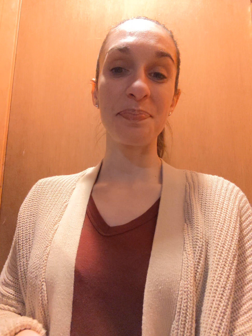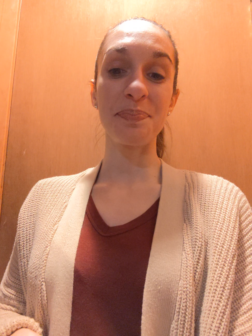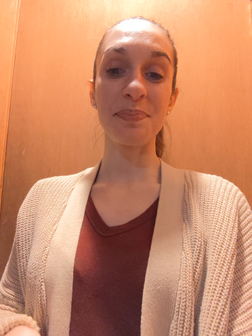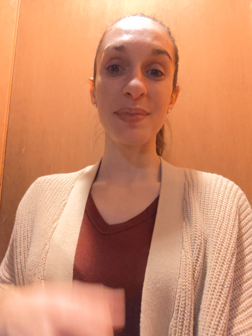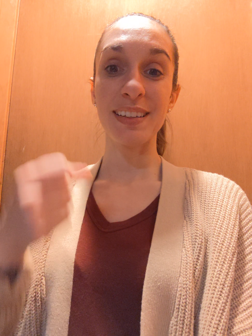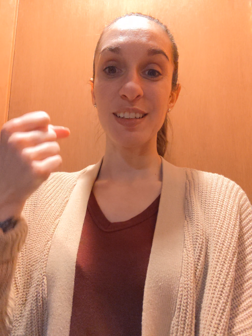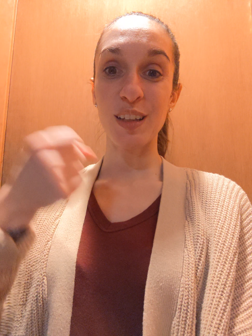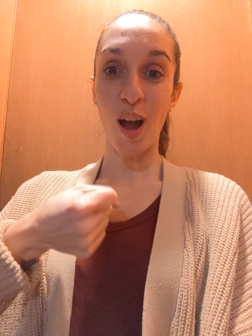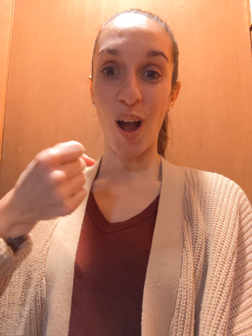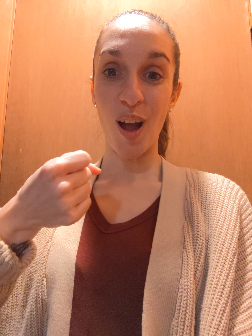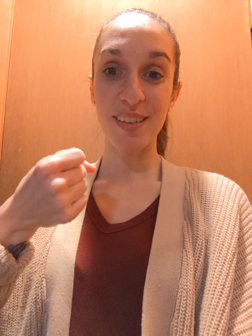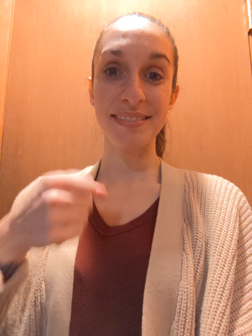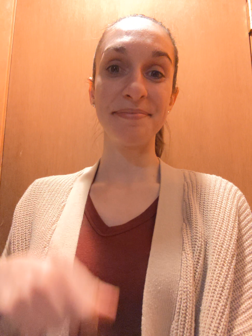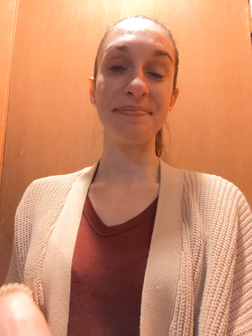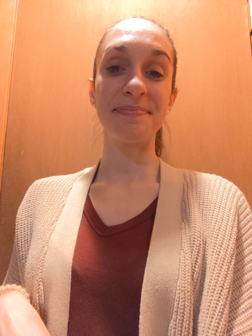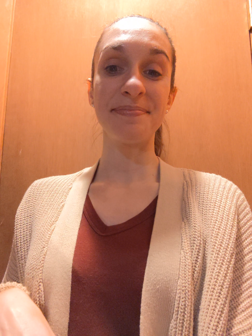car